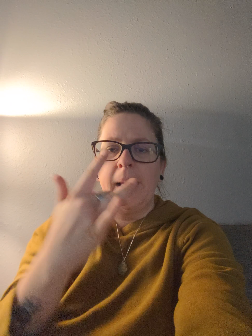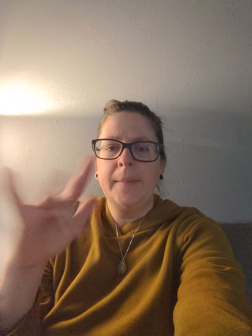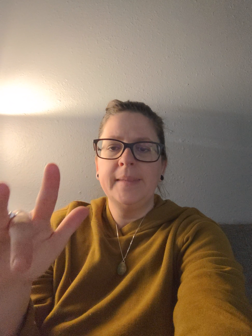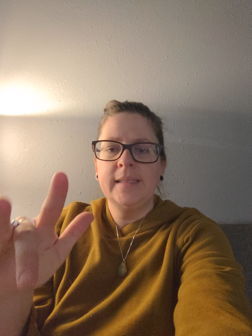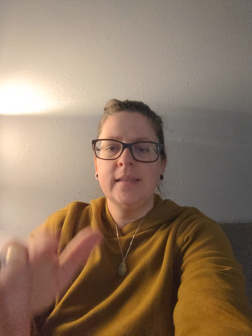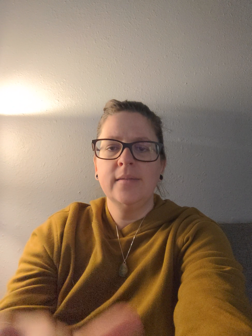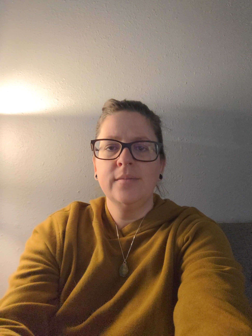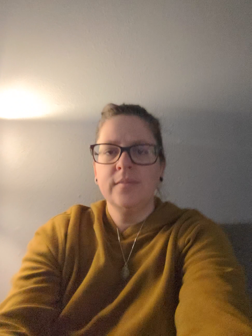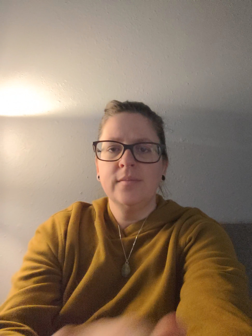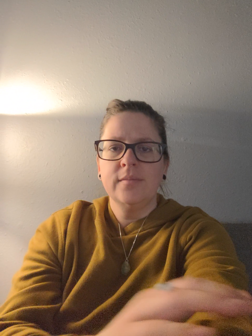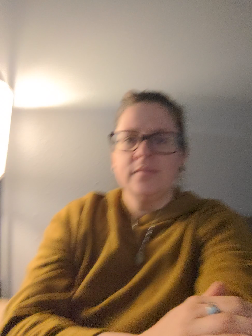empty